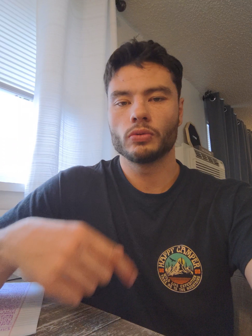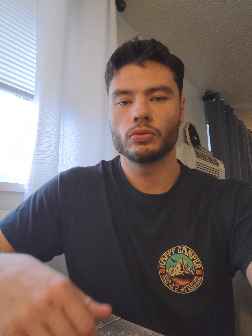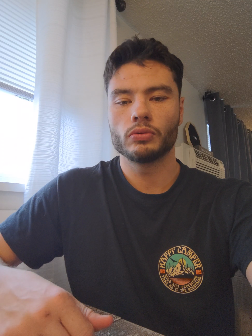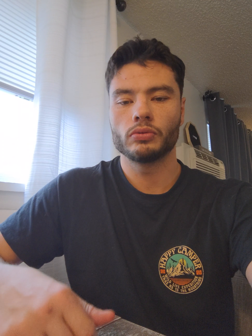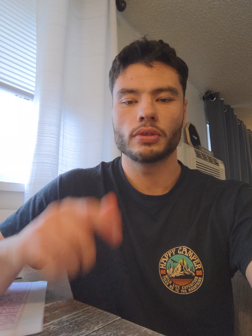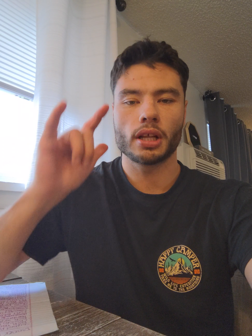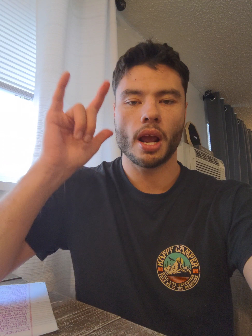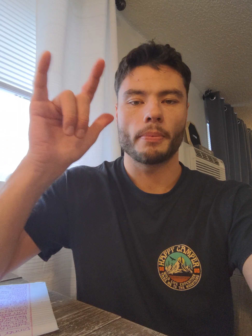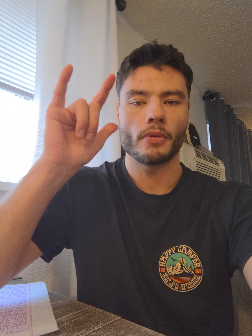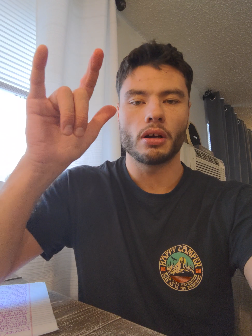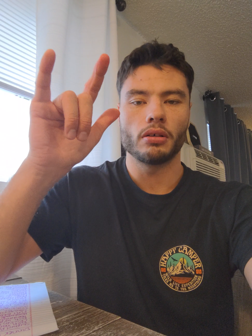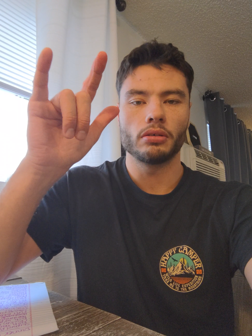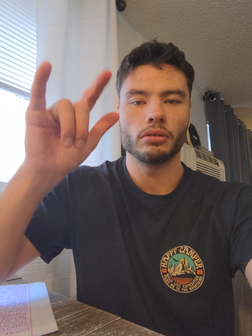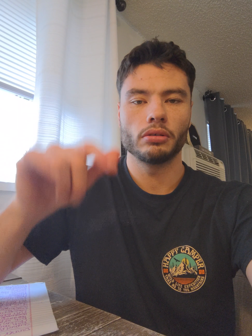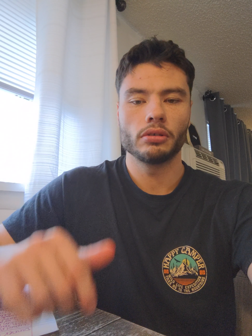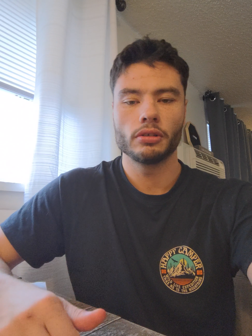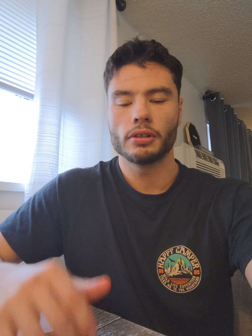airplane